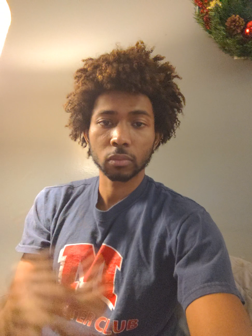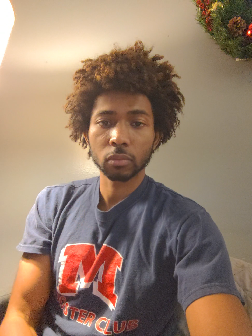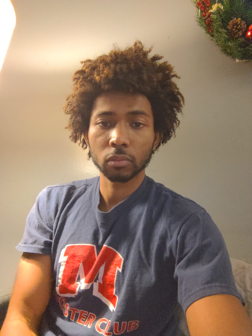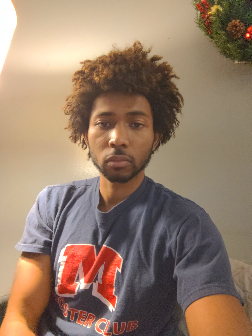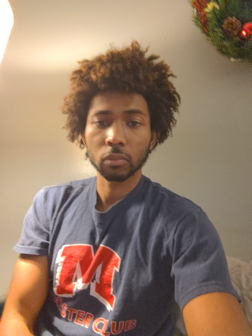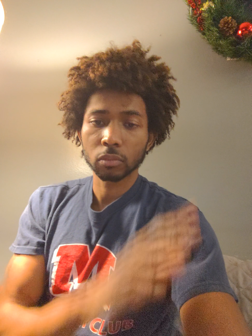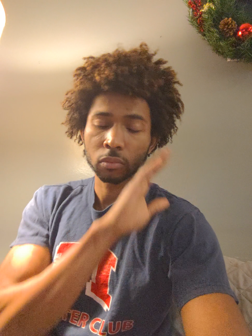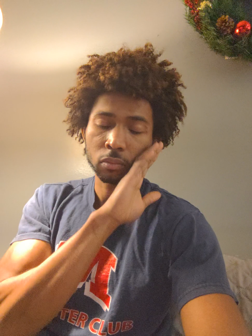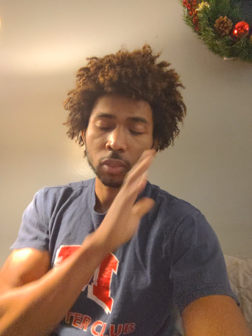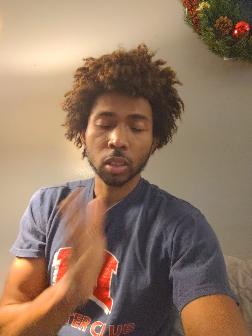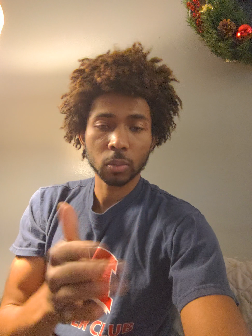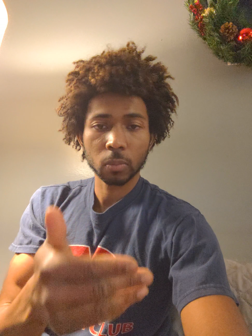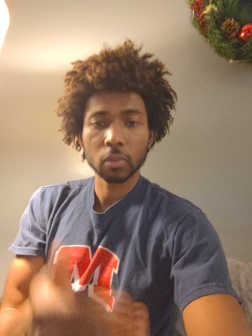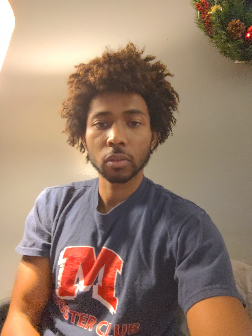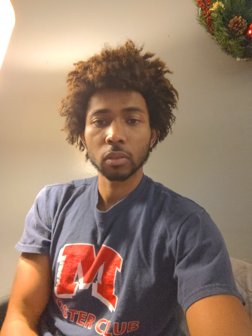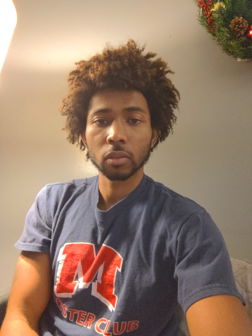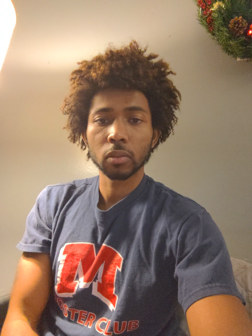bedroom